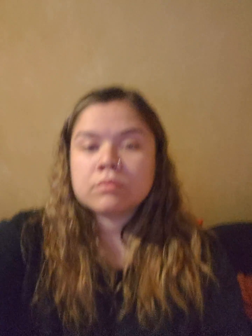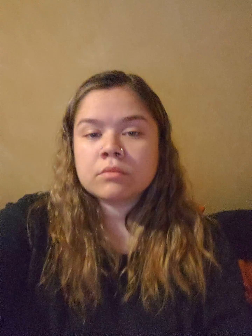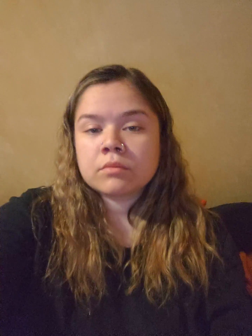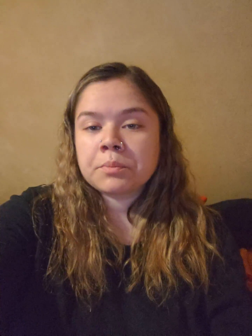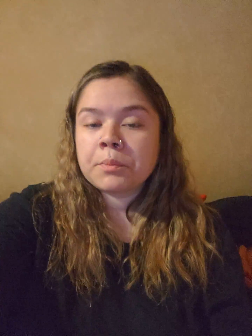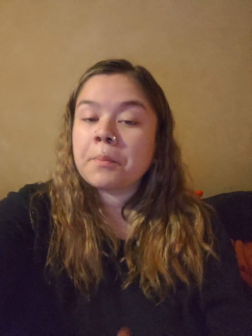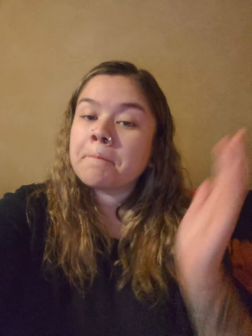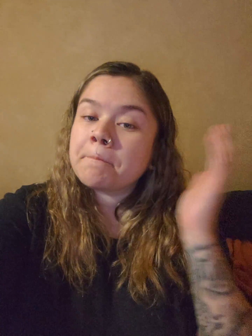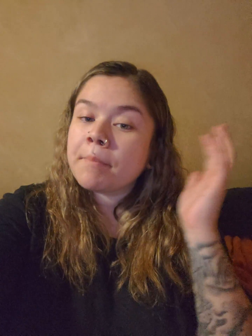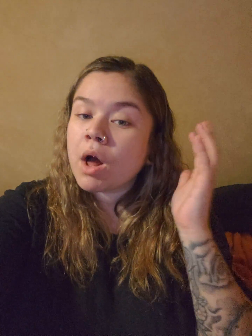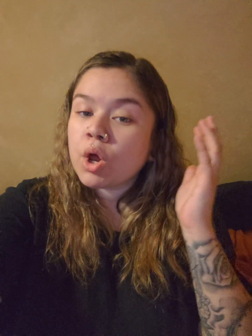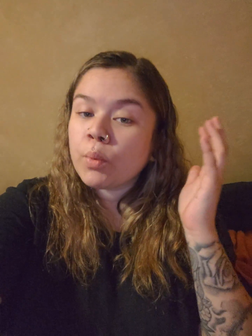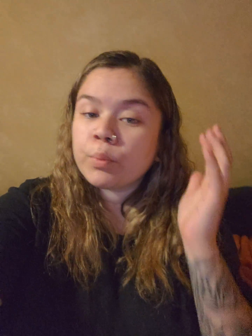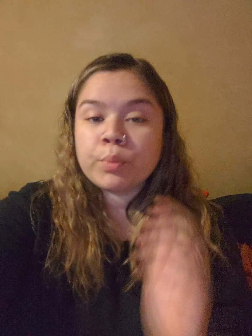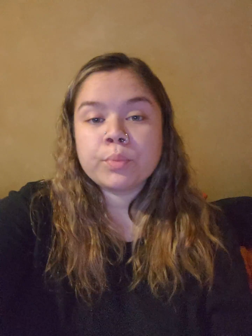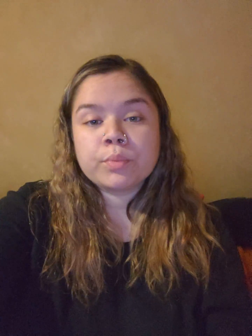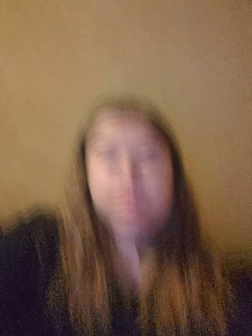pillow